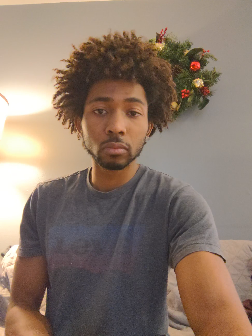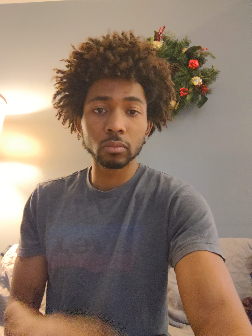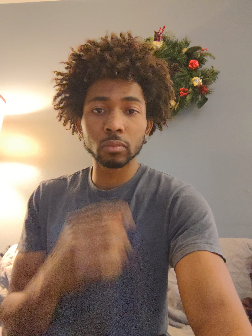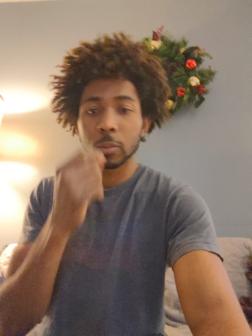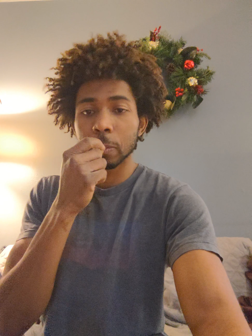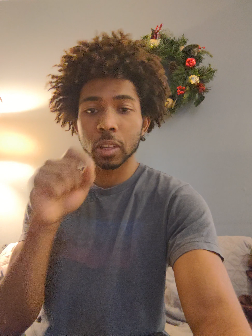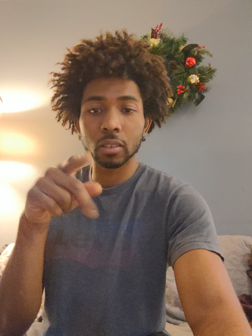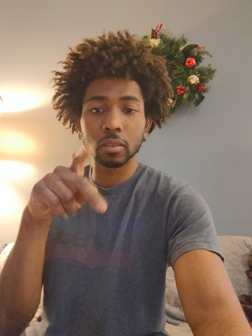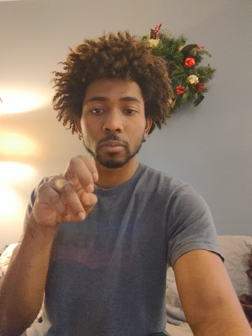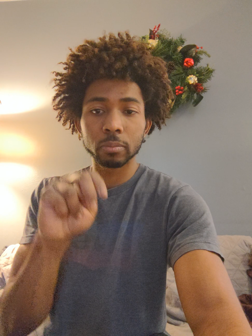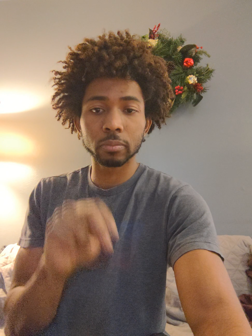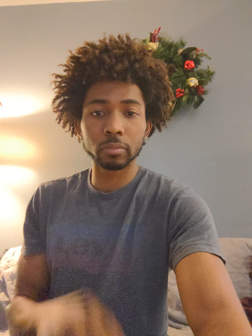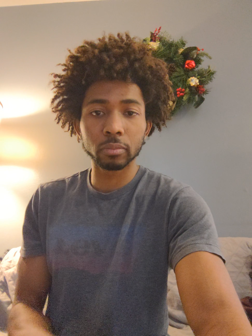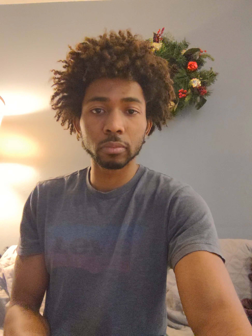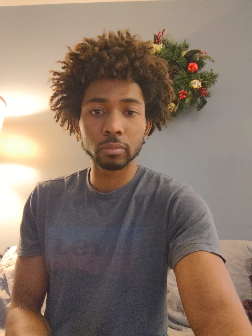pen